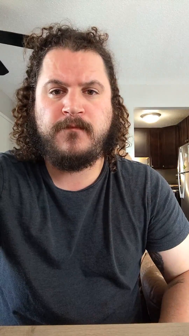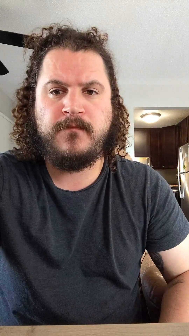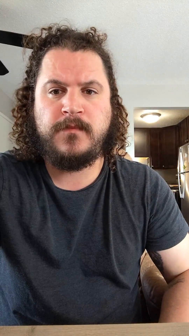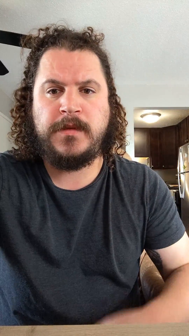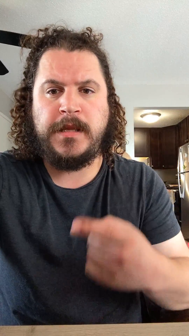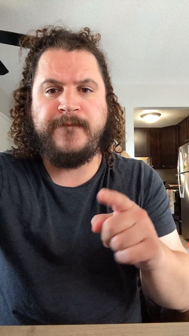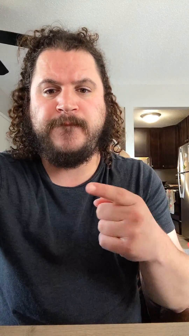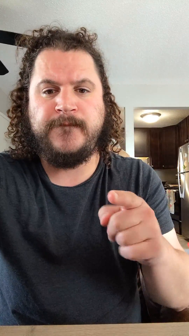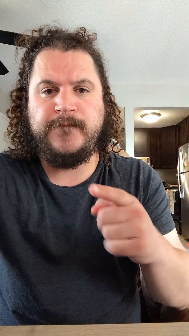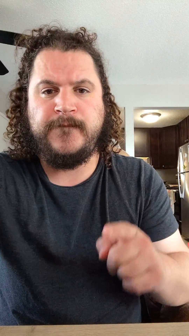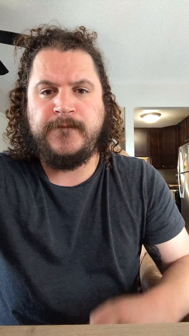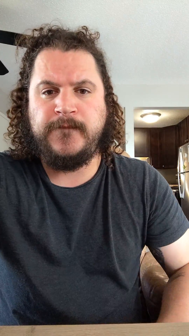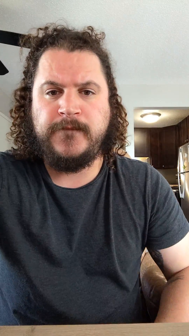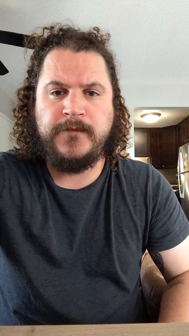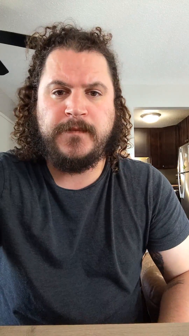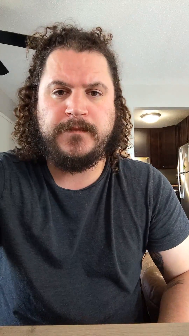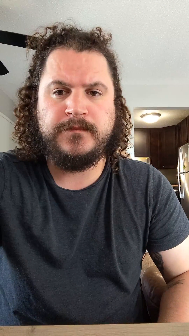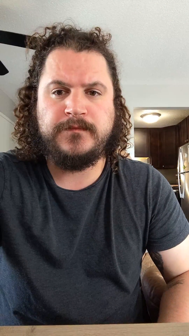knife